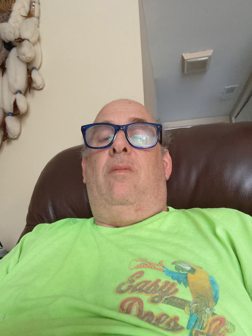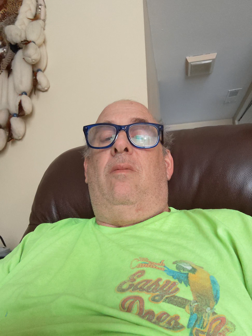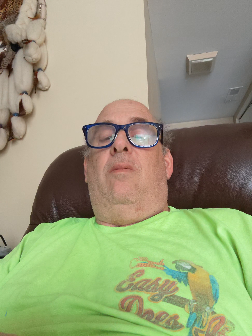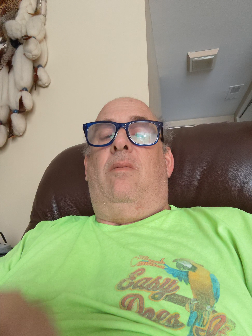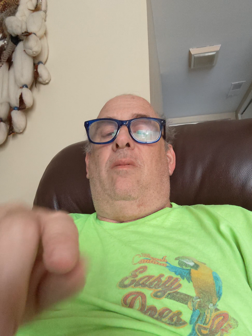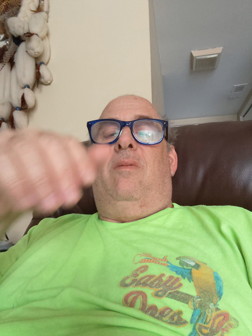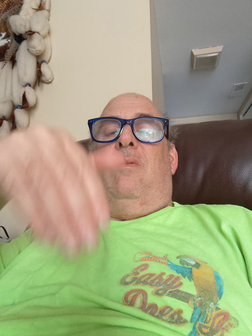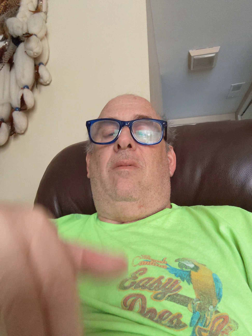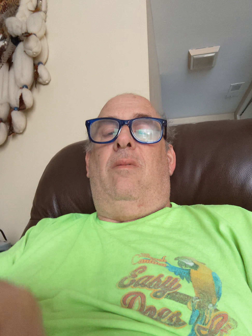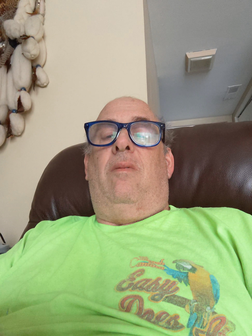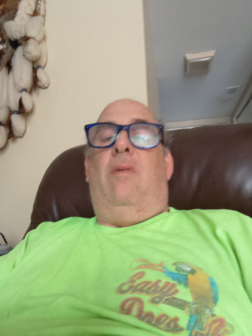night